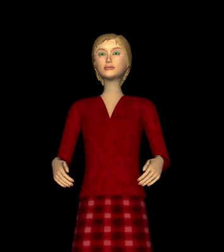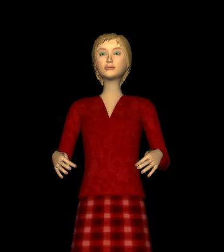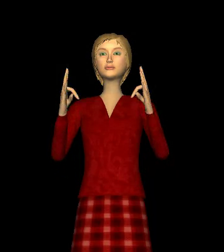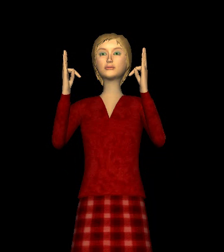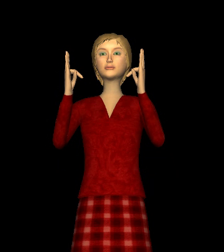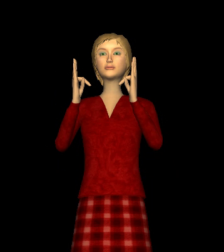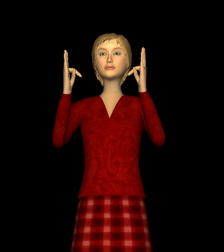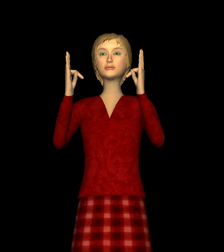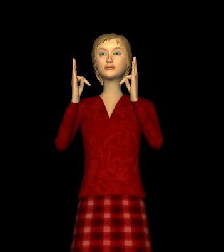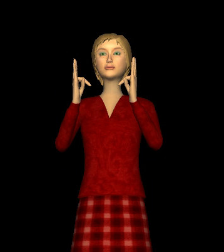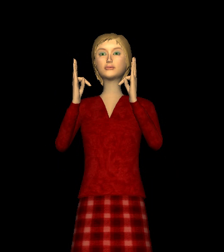خال